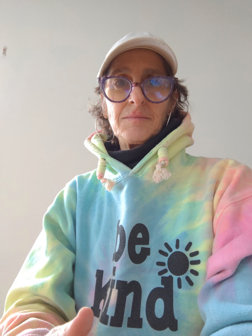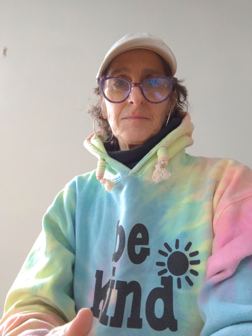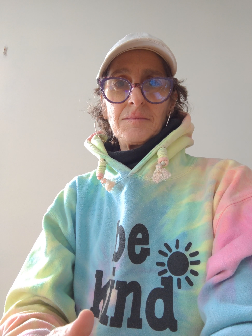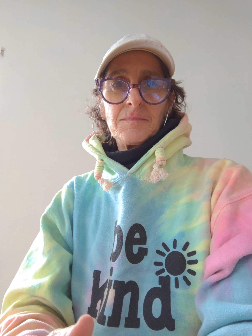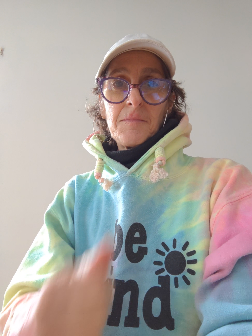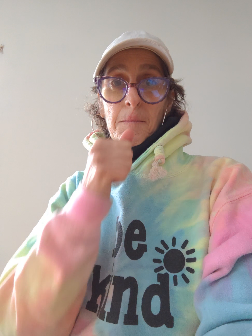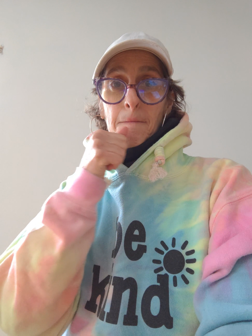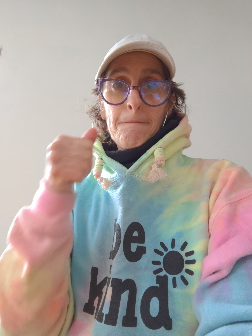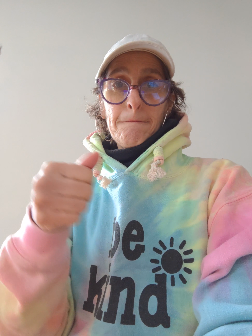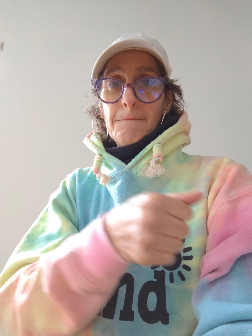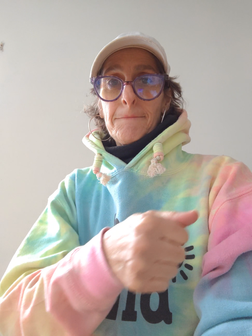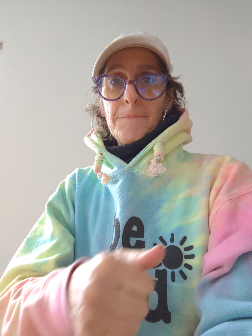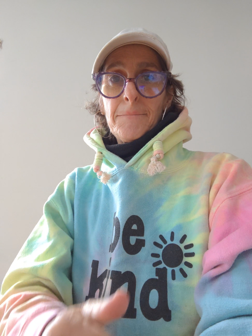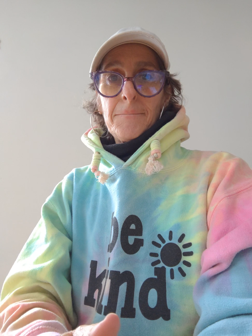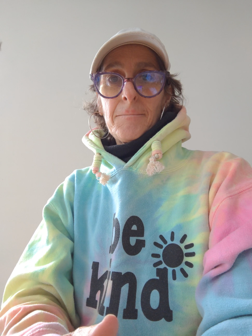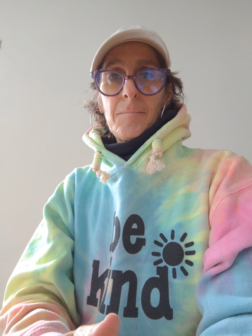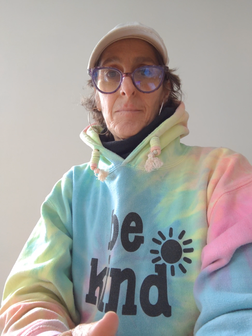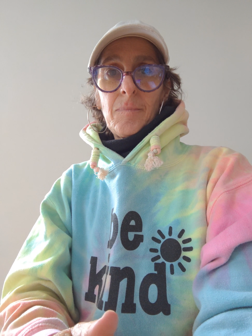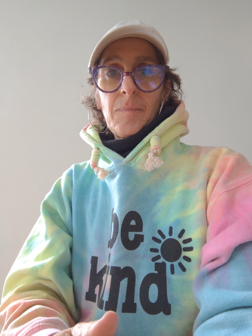hide